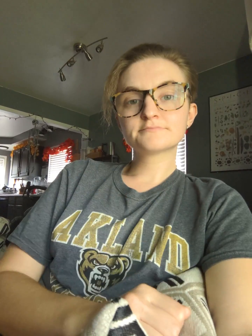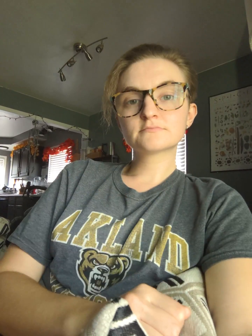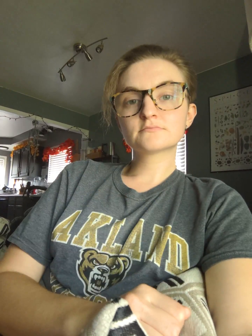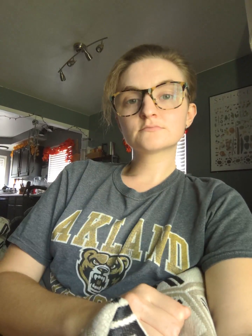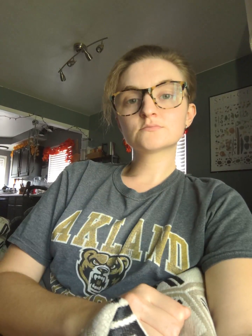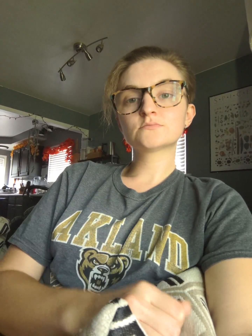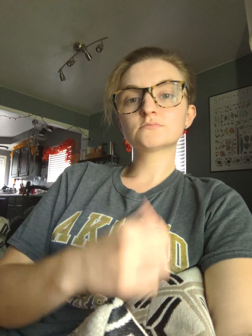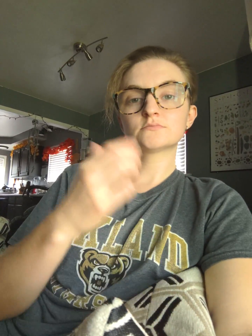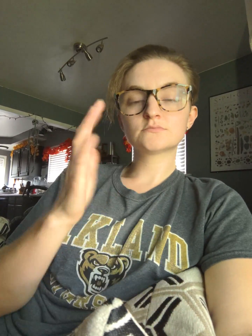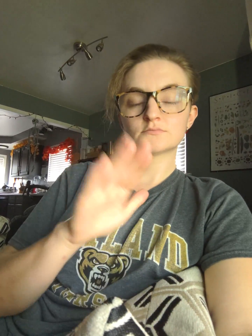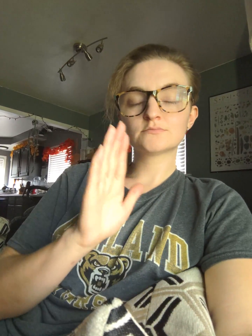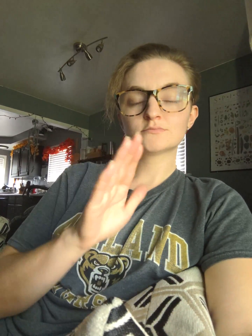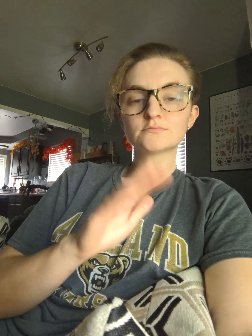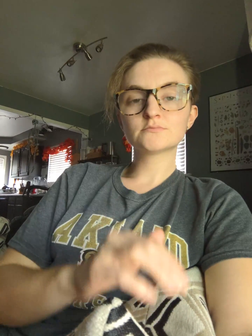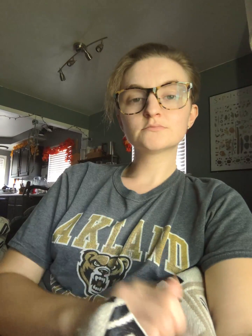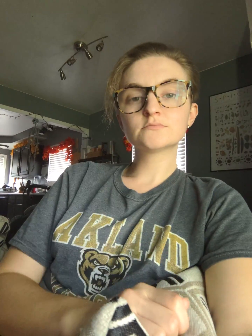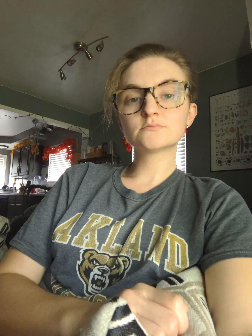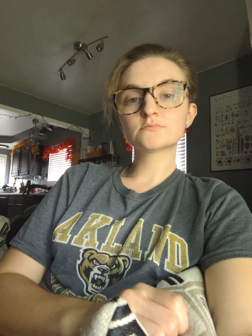clap